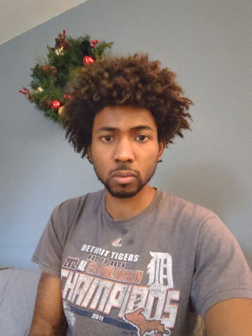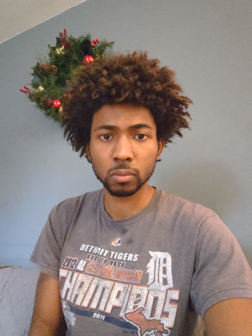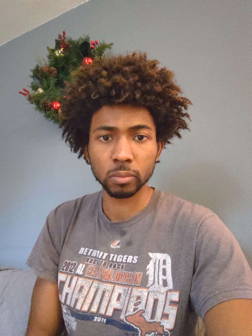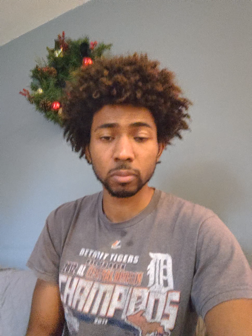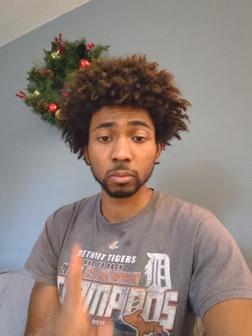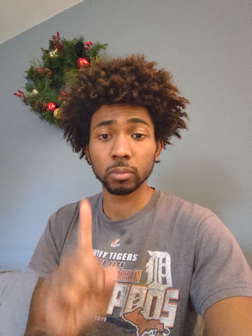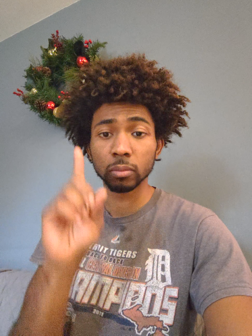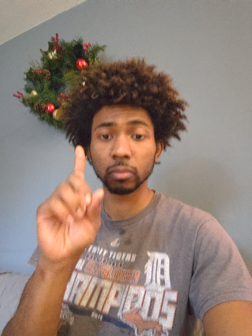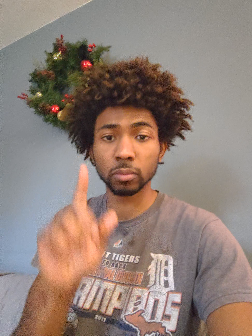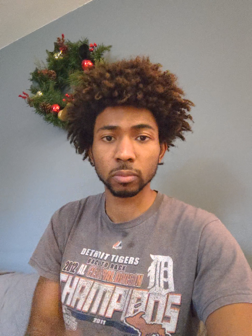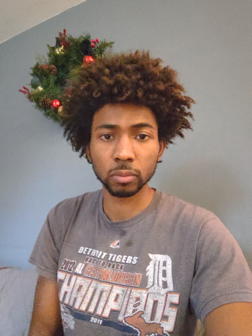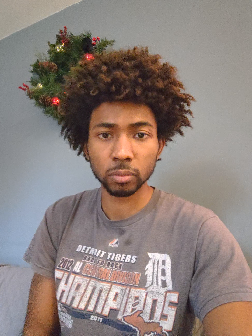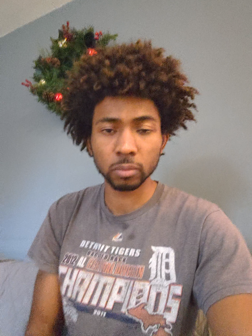up